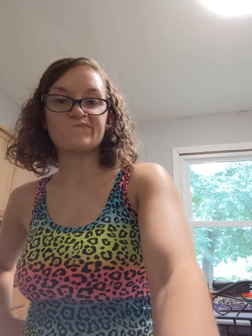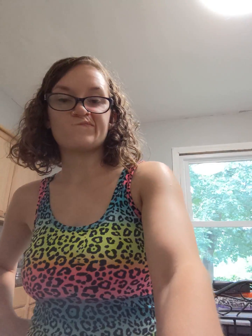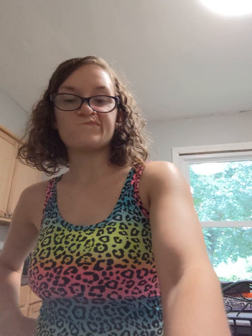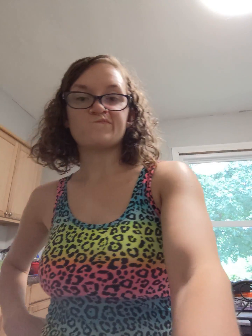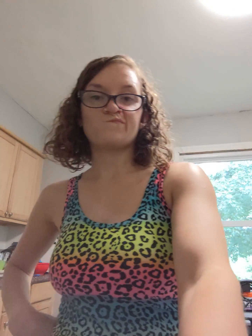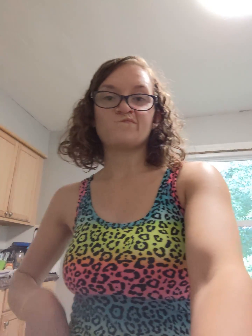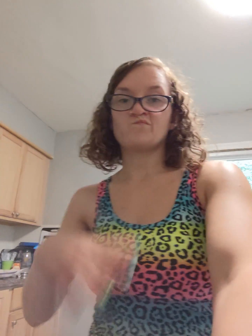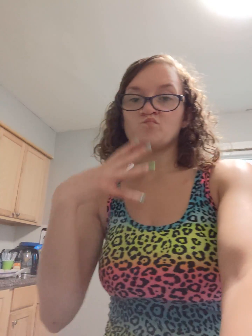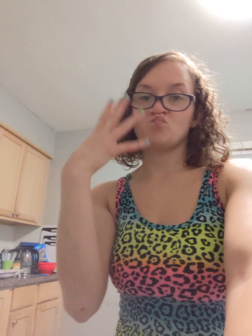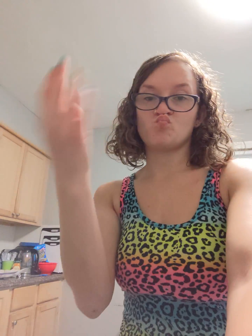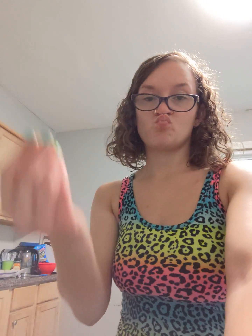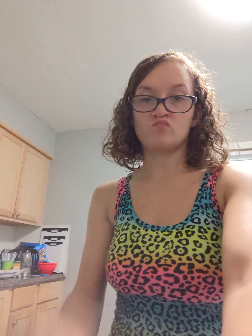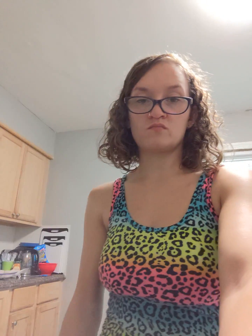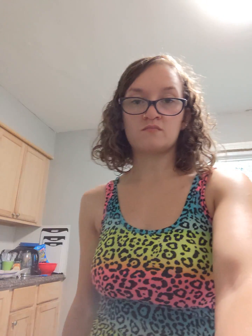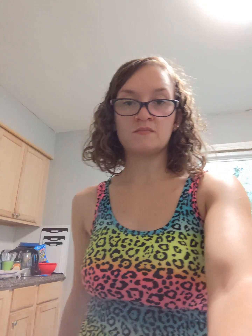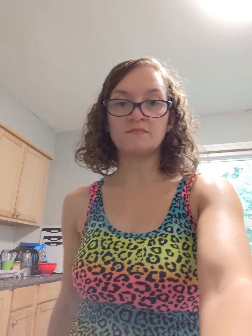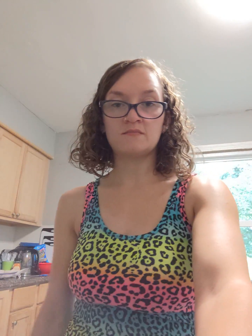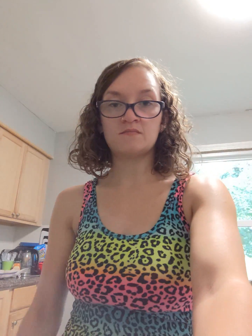got to